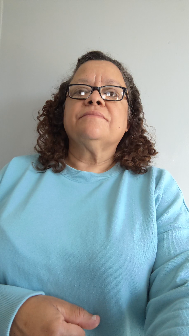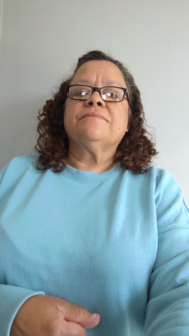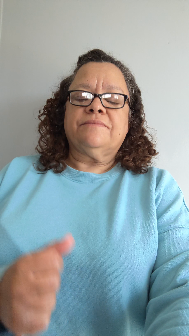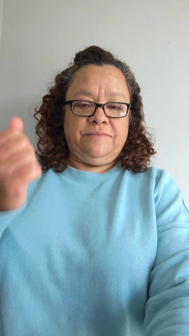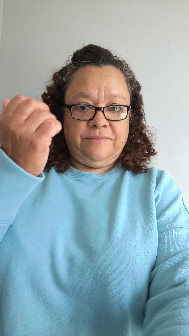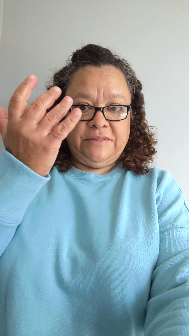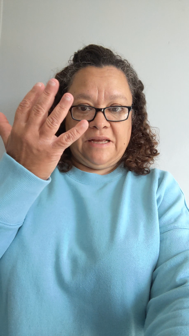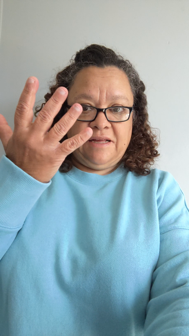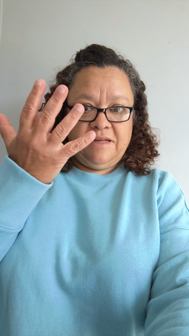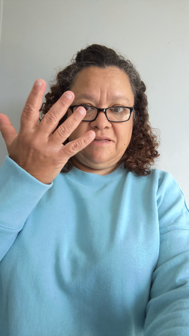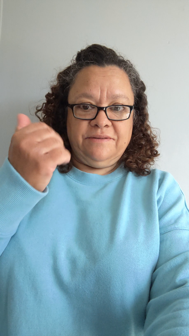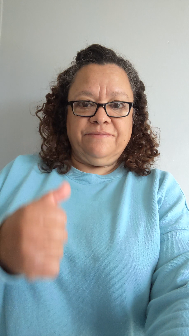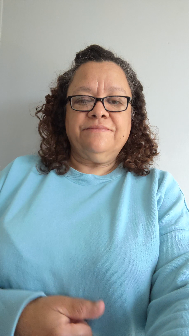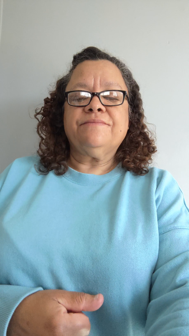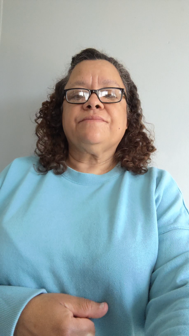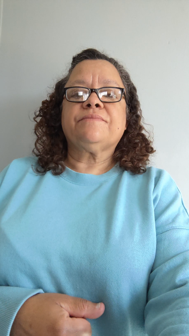hand